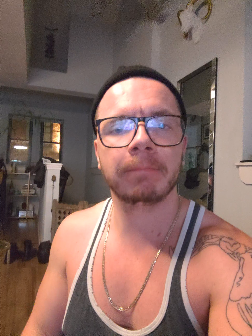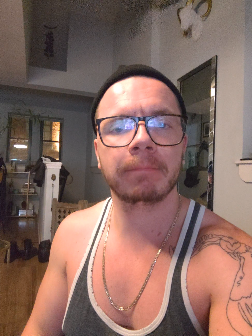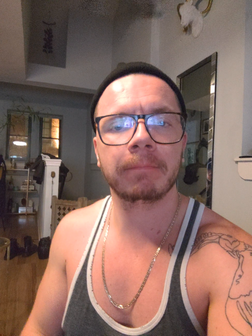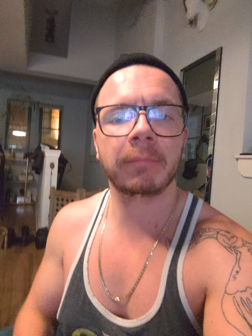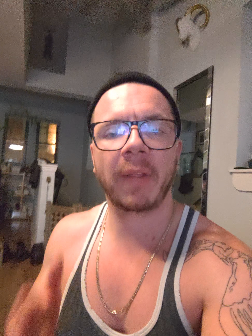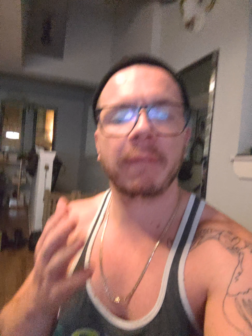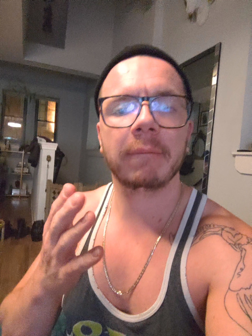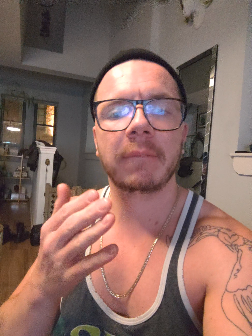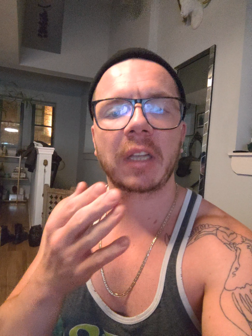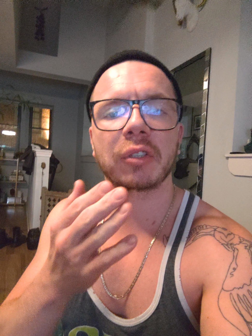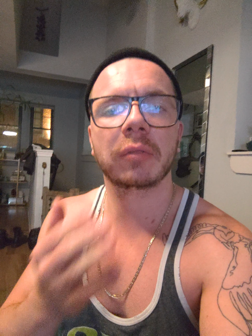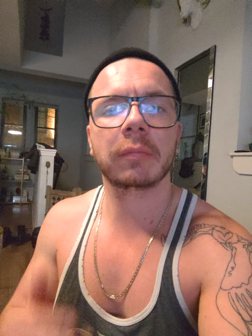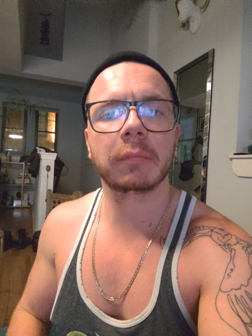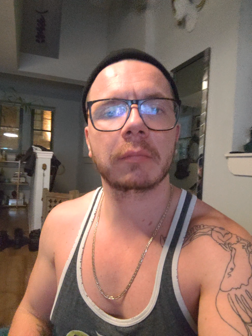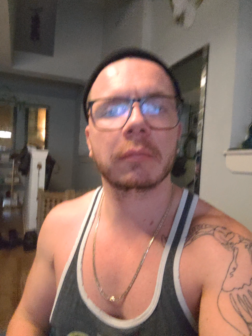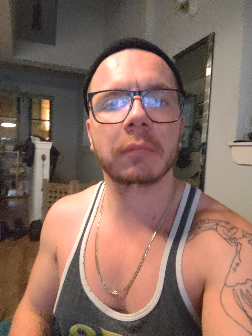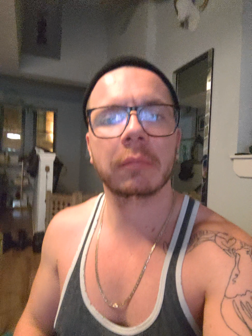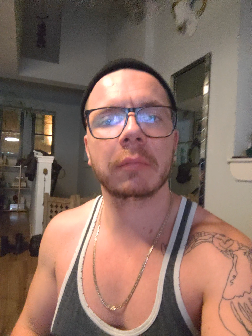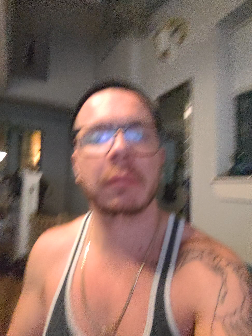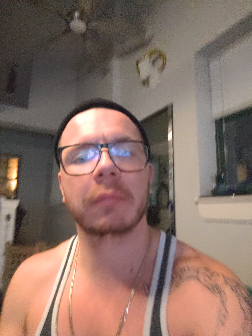fish